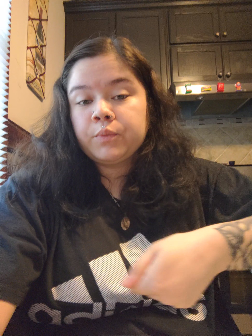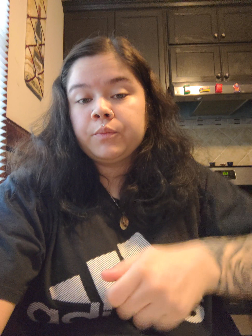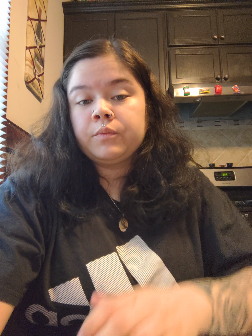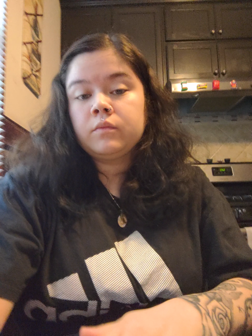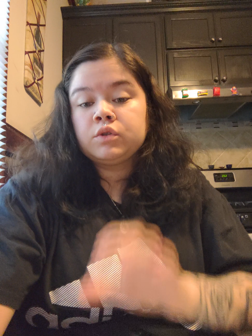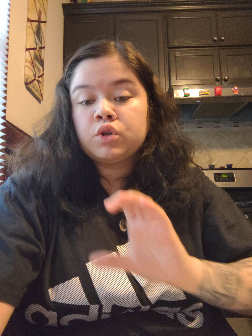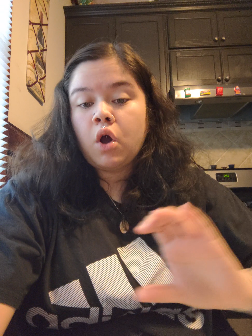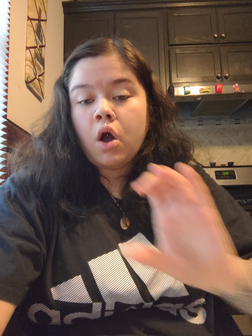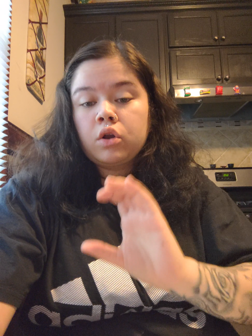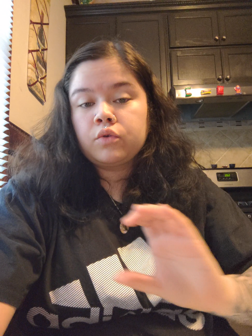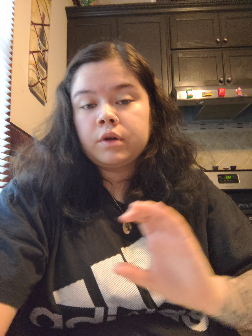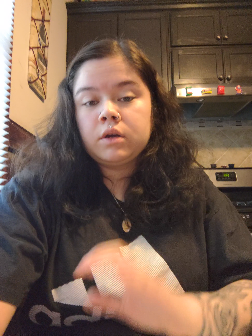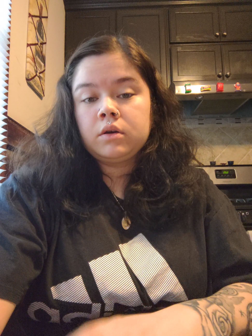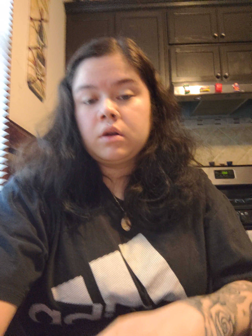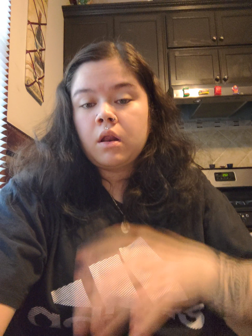chocolate